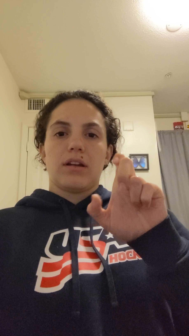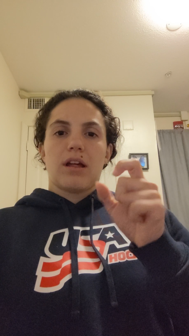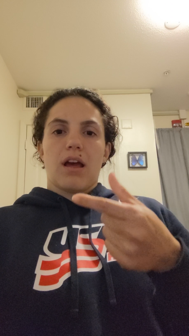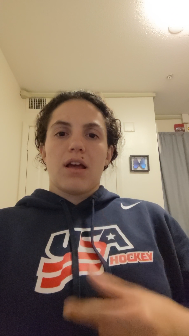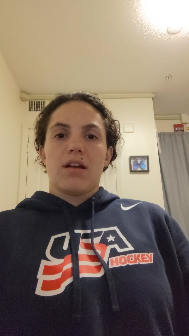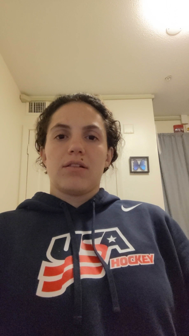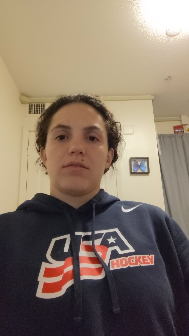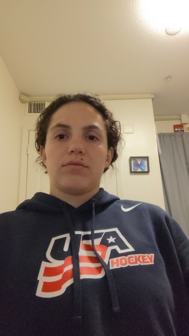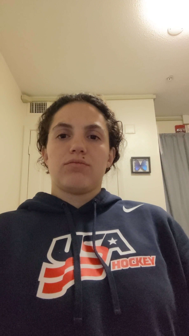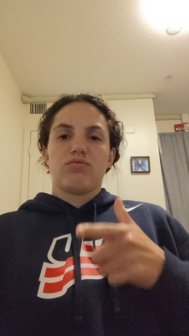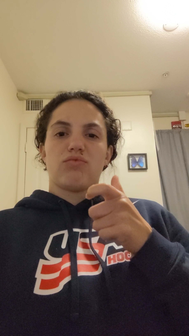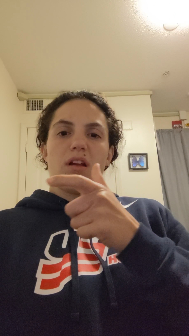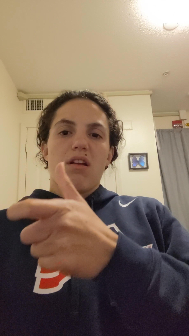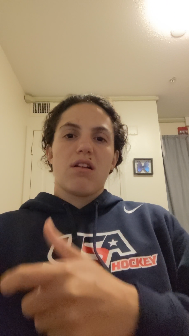run